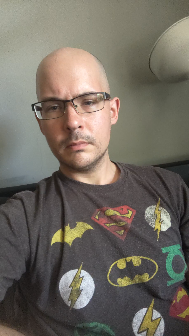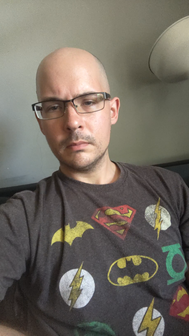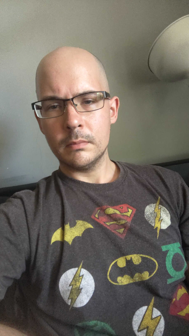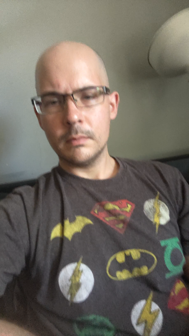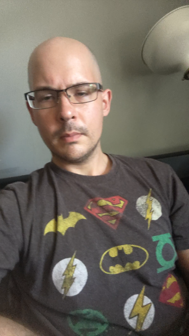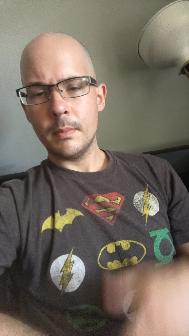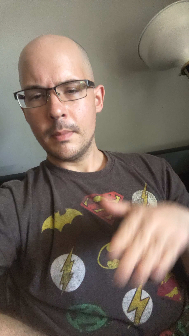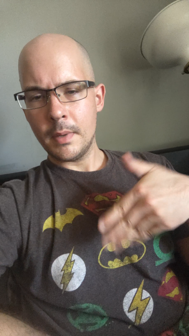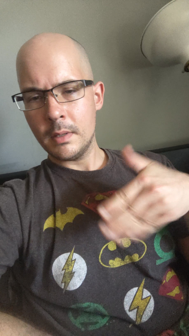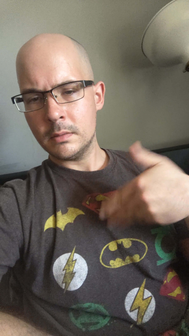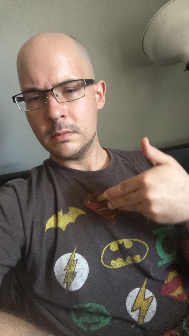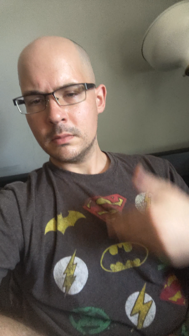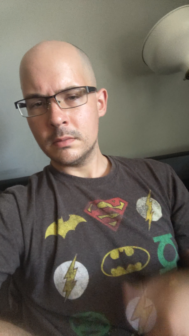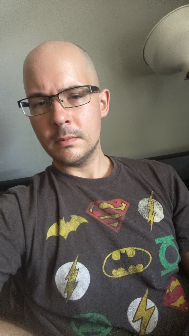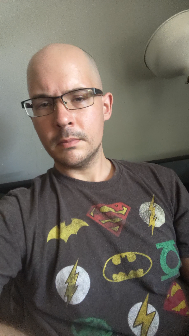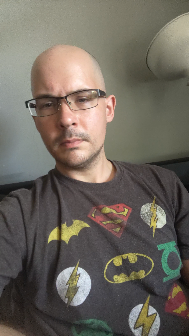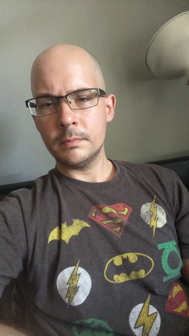pants